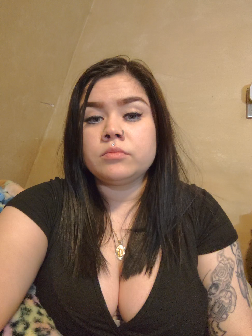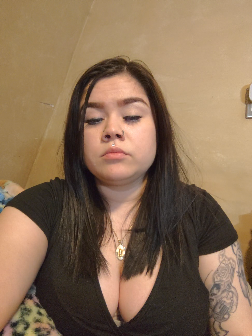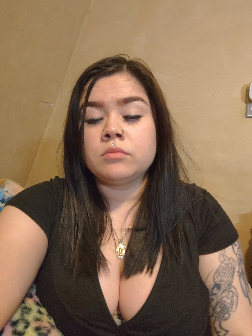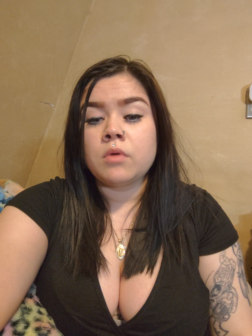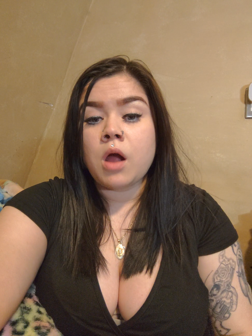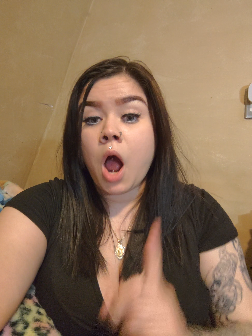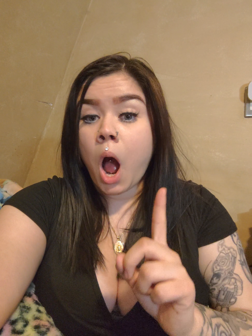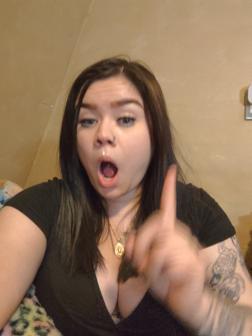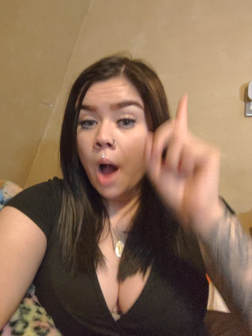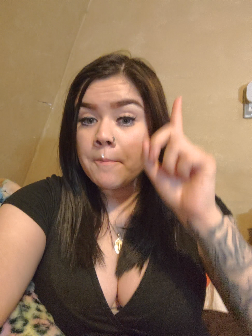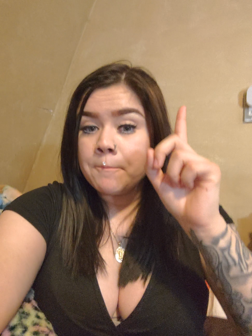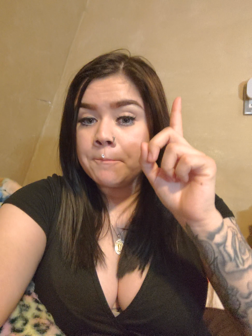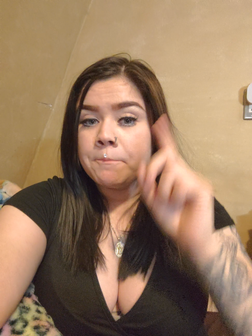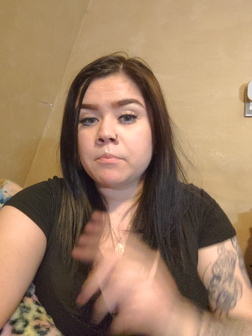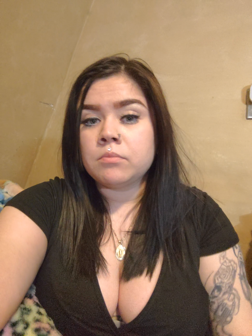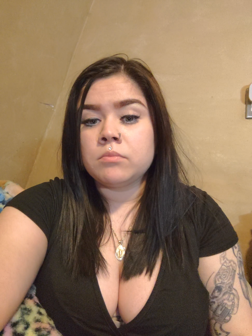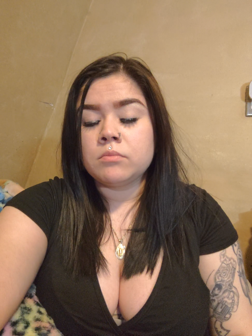up